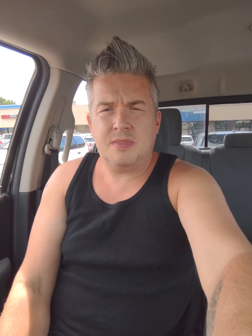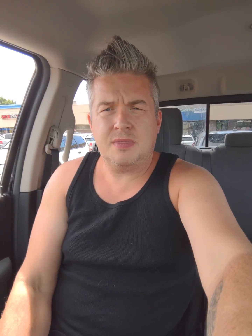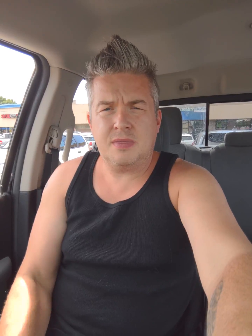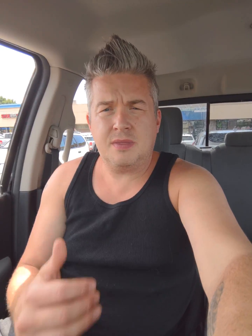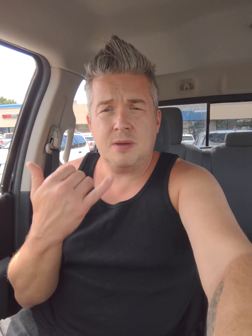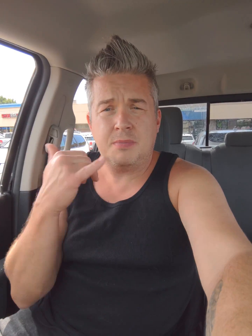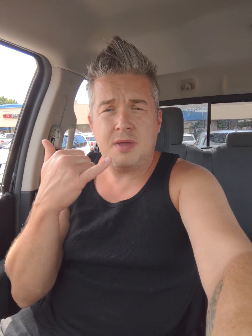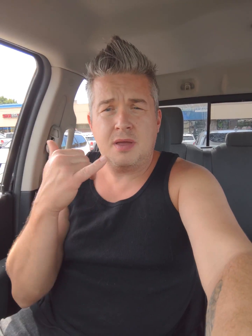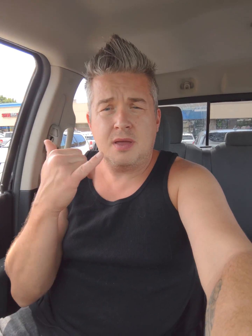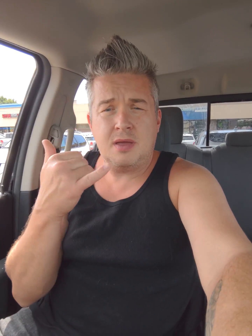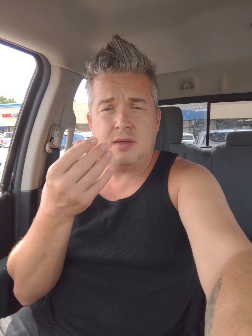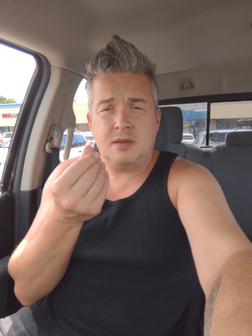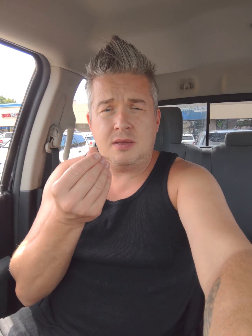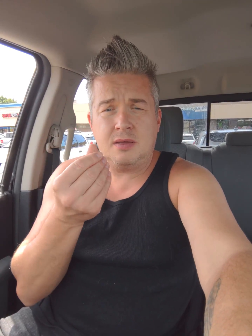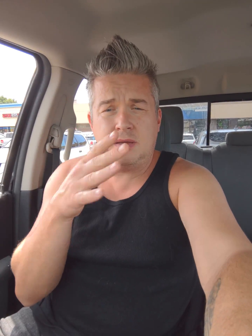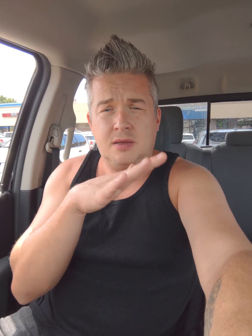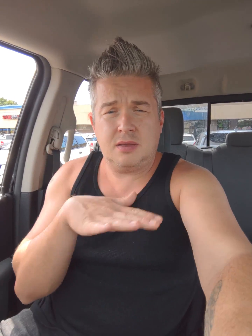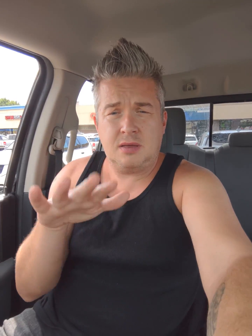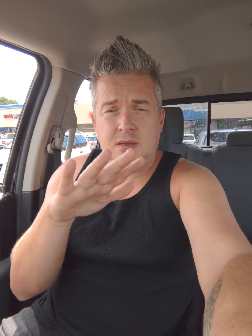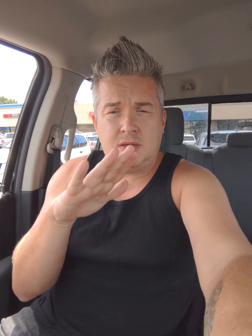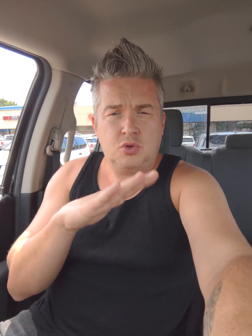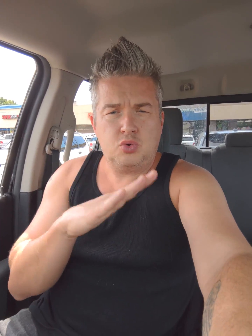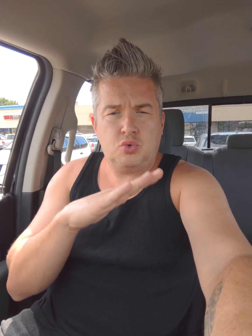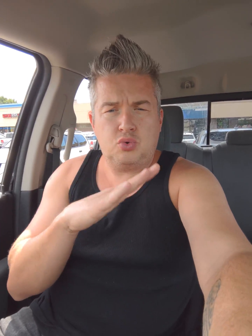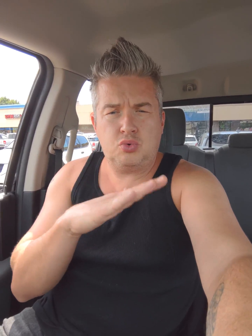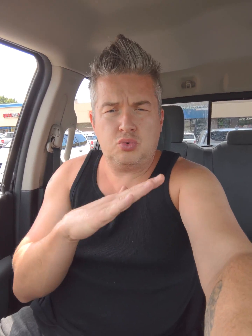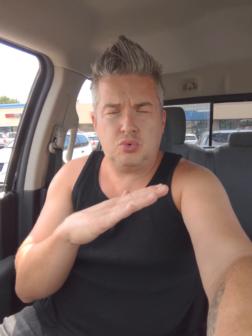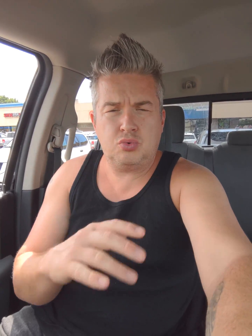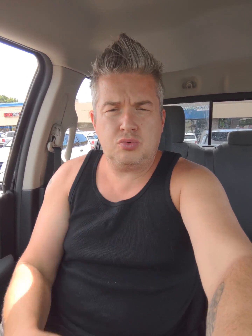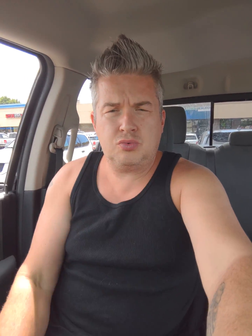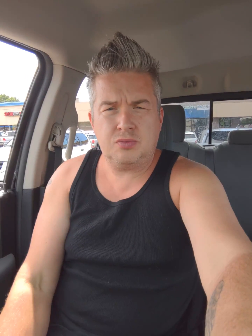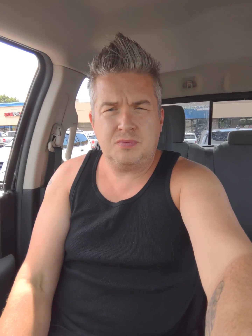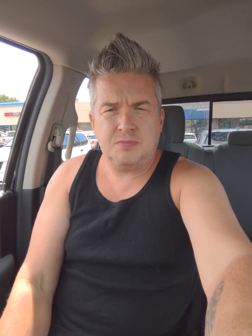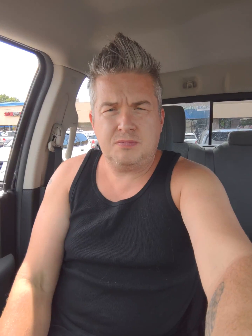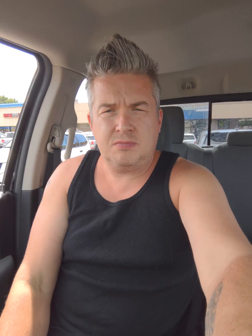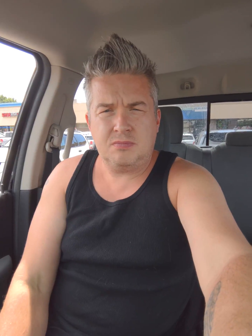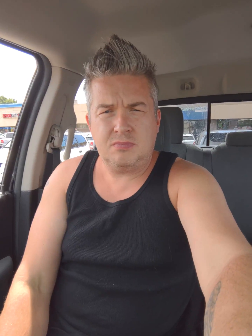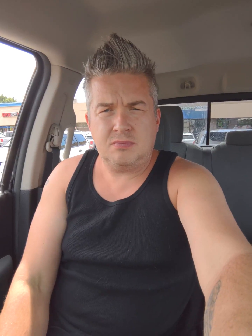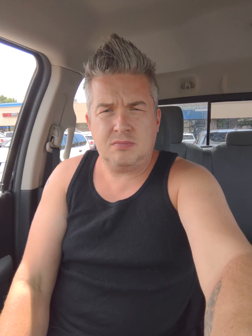playground